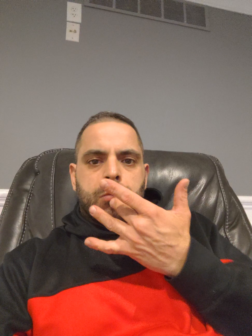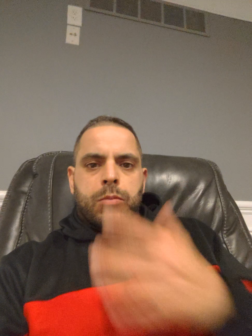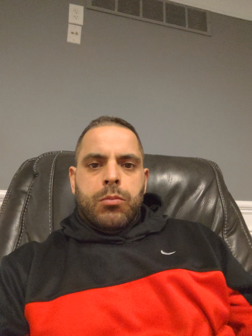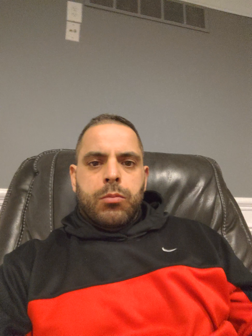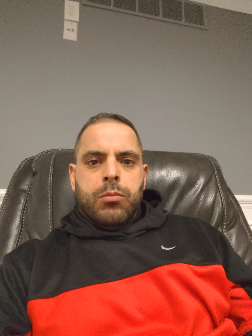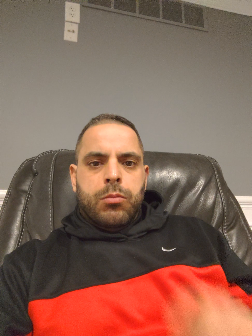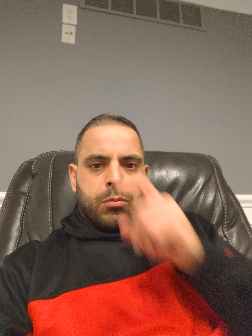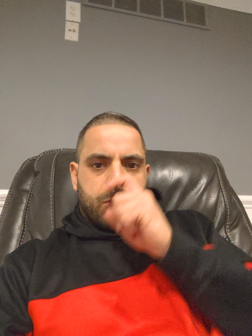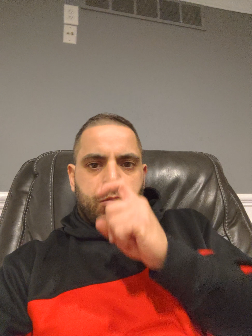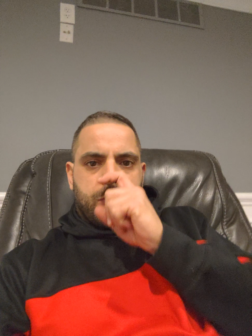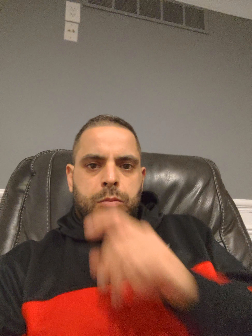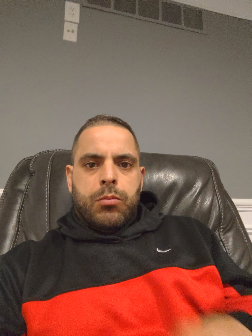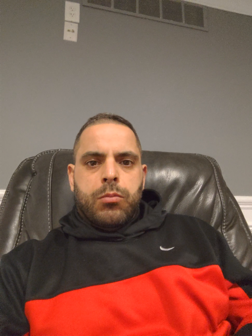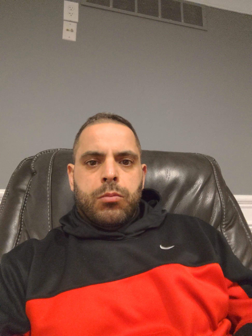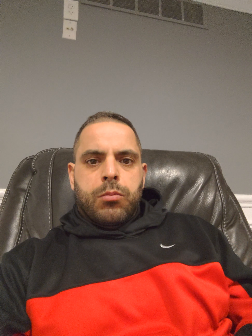doll